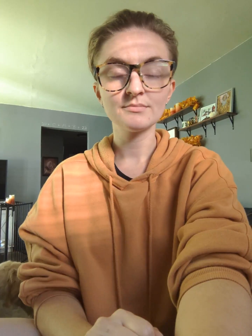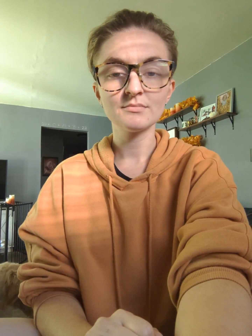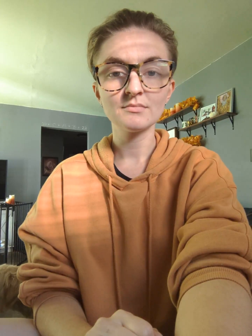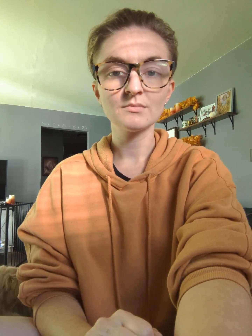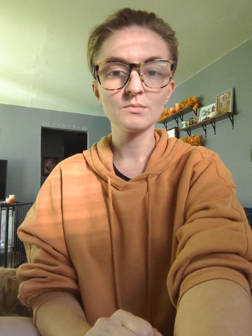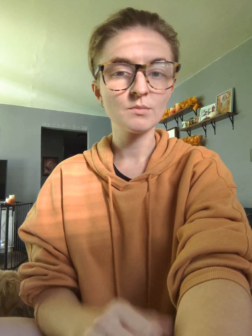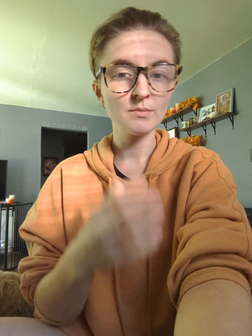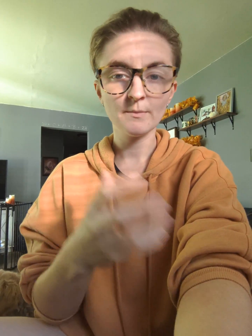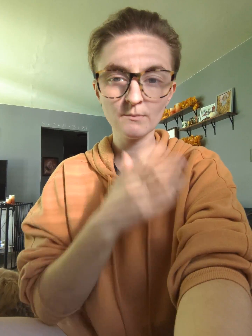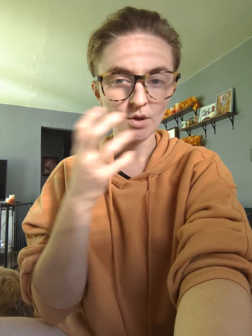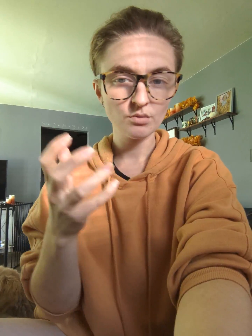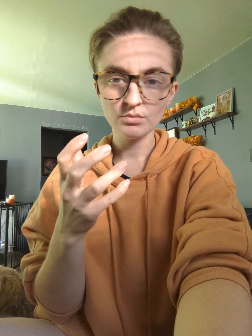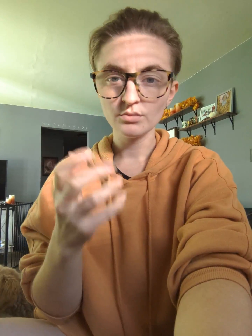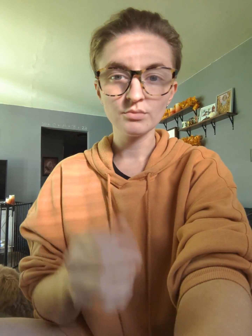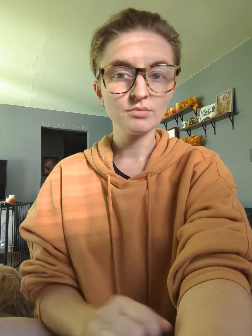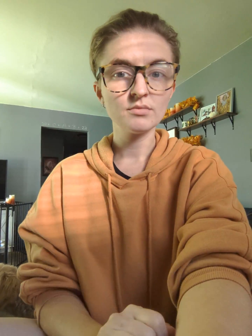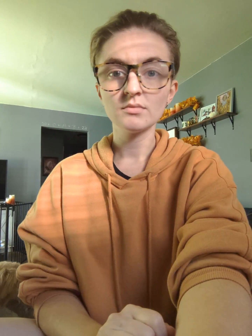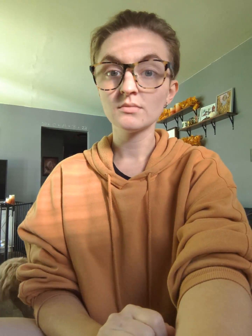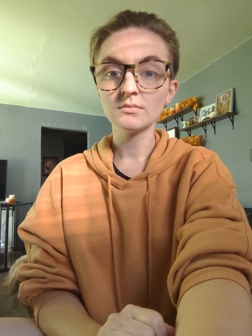much